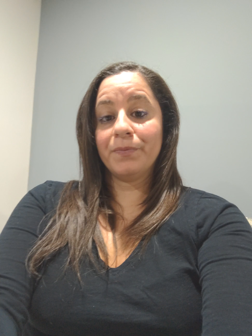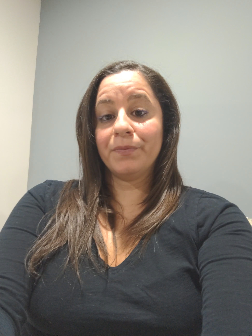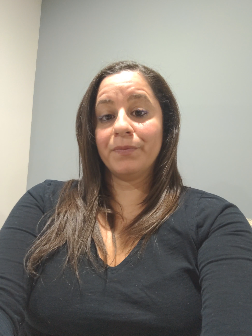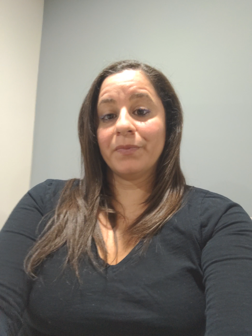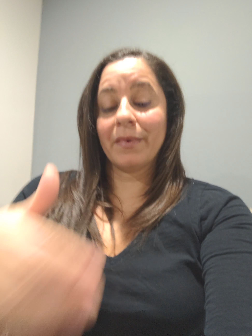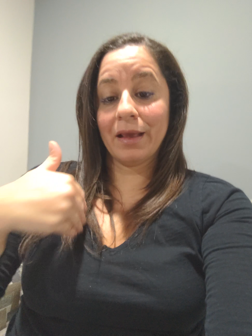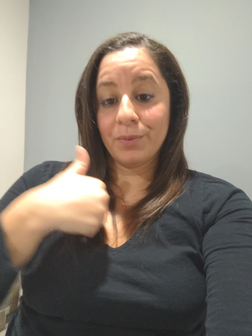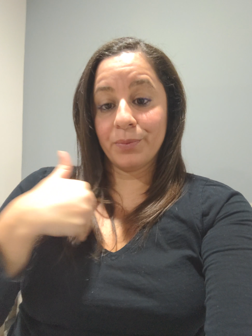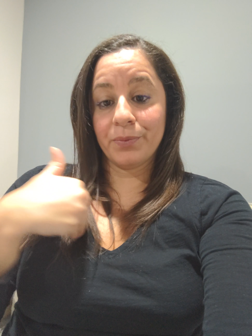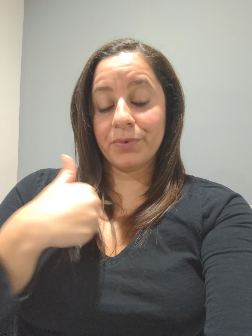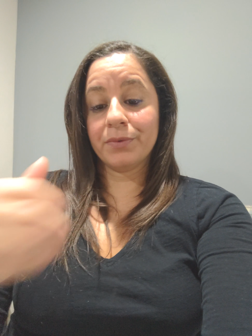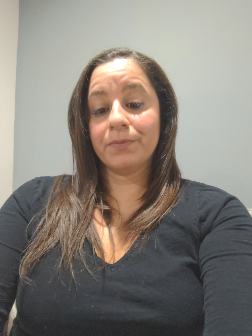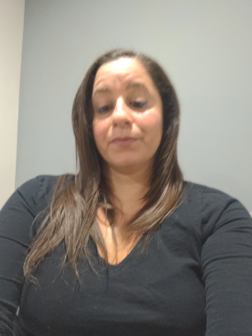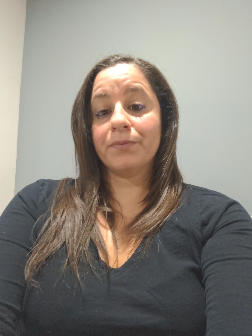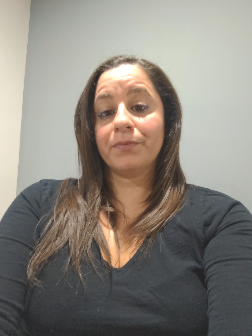animal